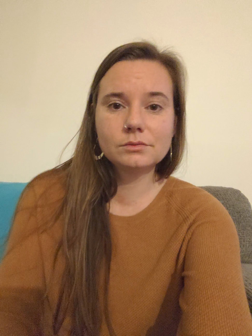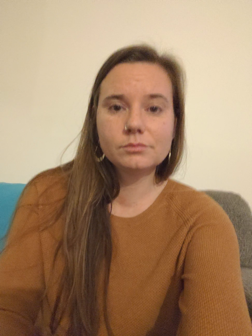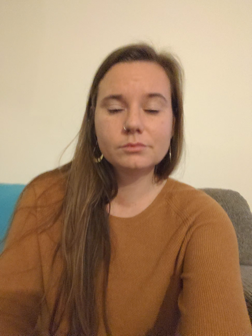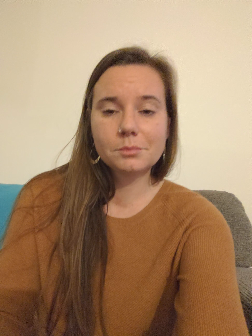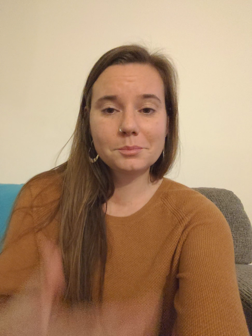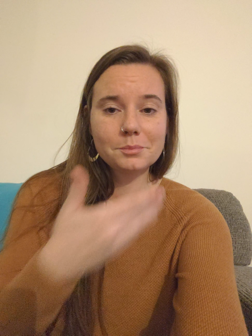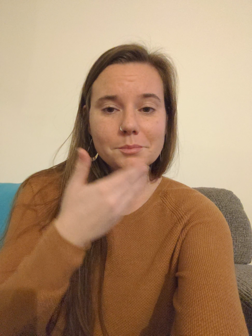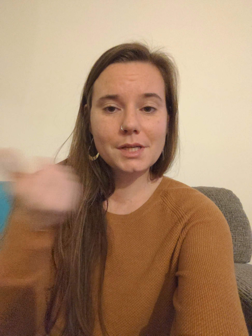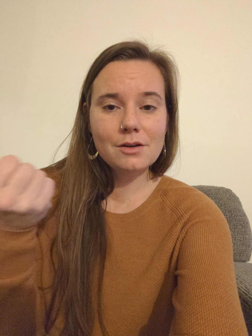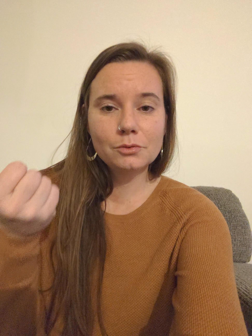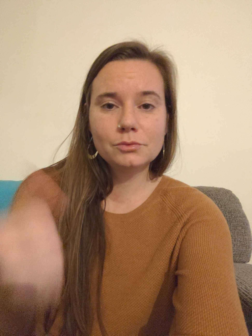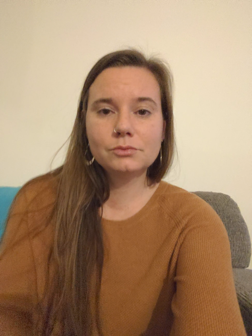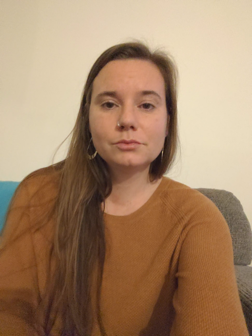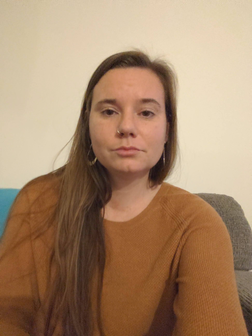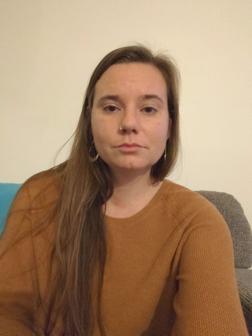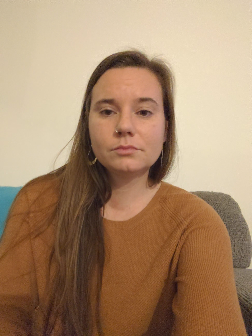better